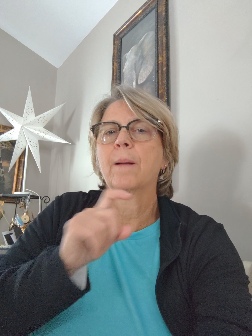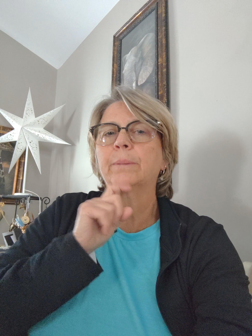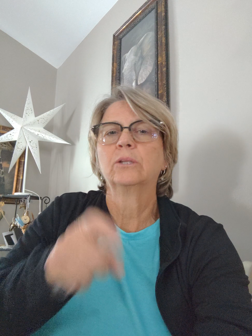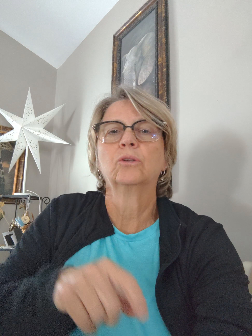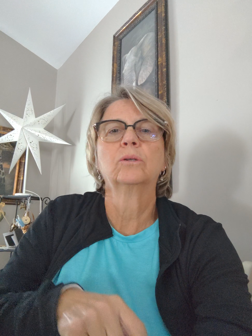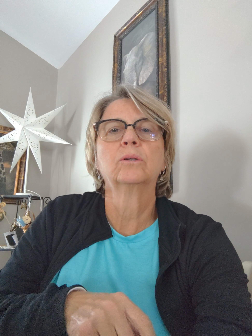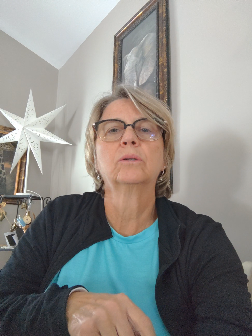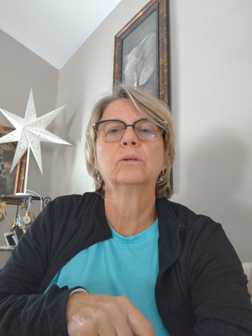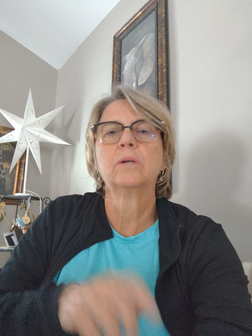garbage